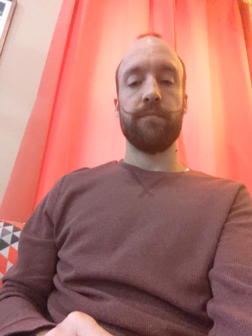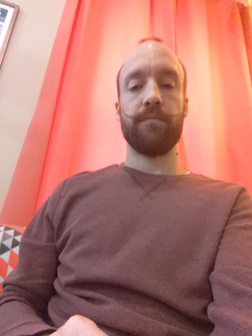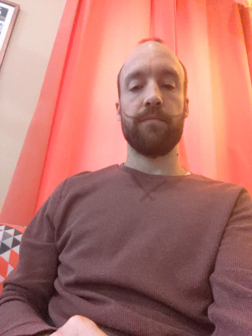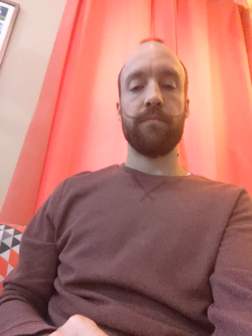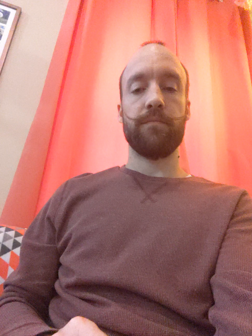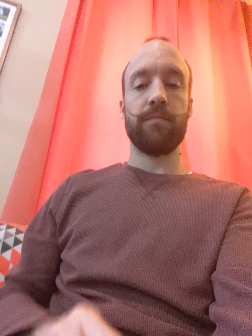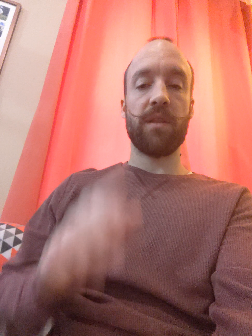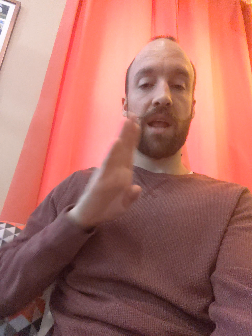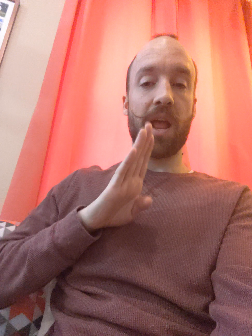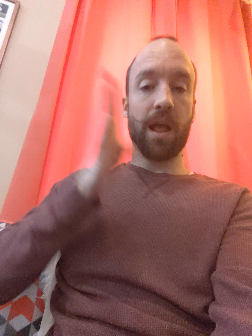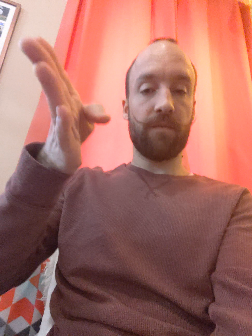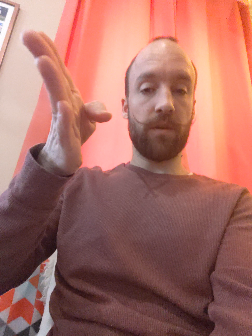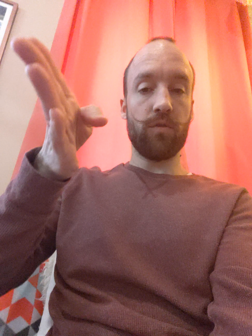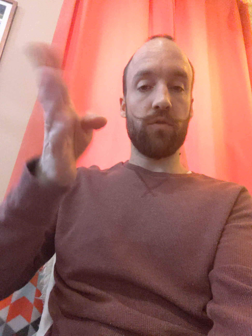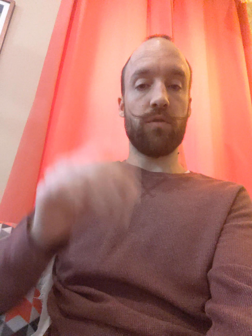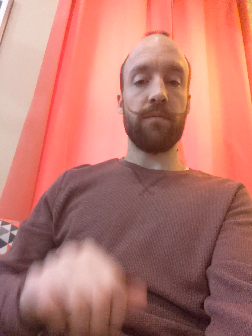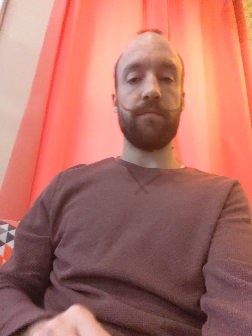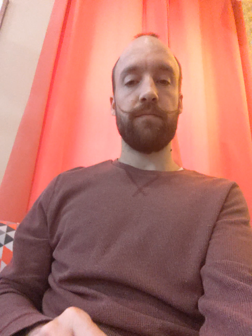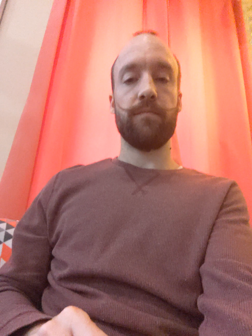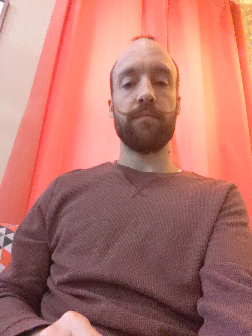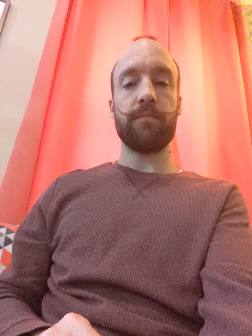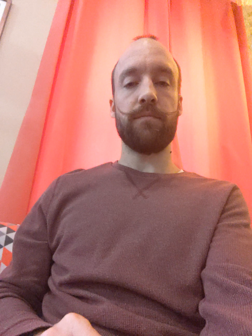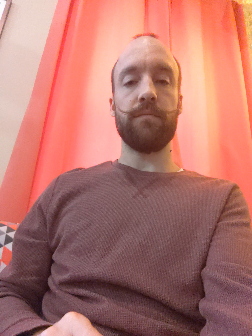after